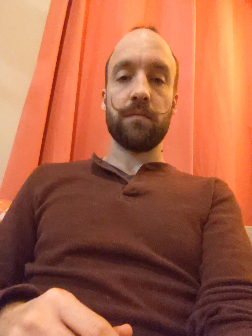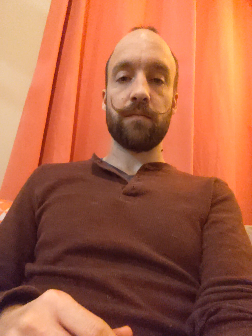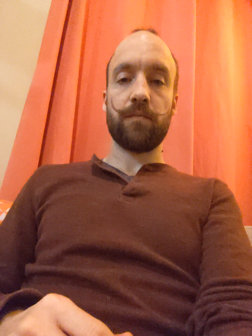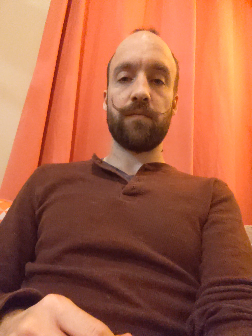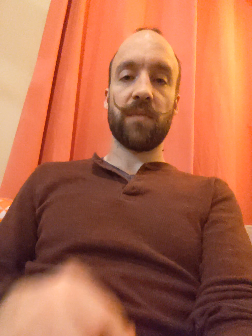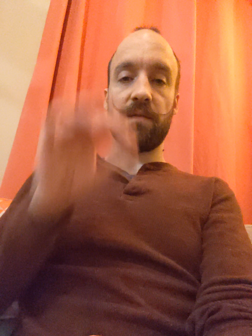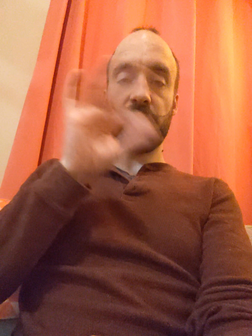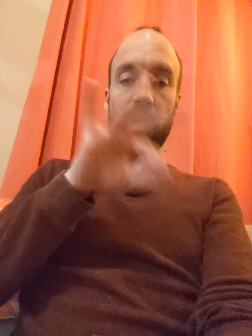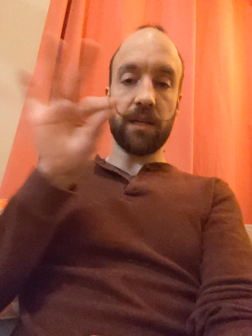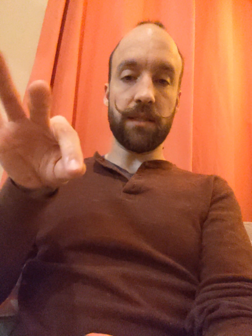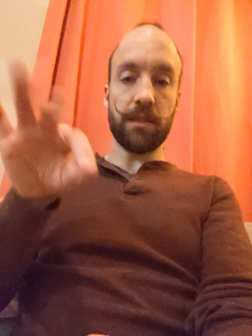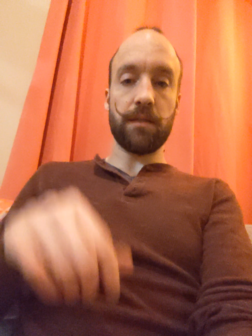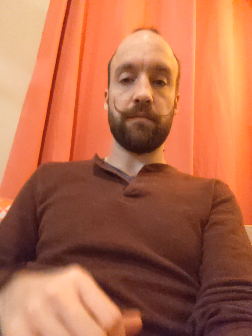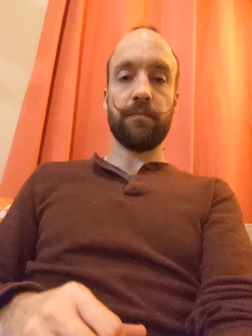french fries